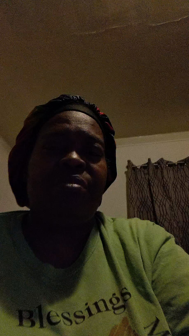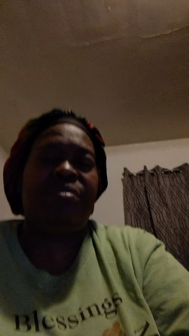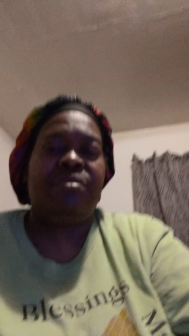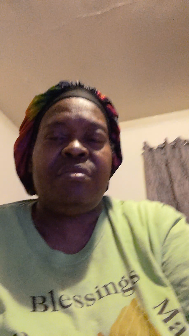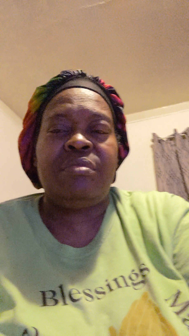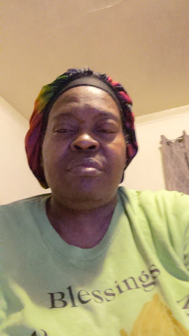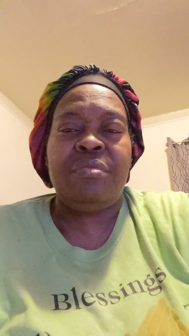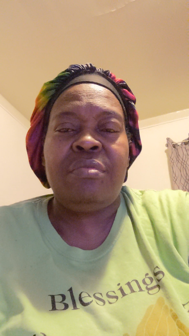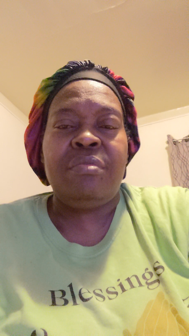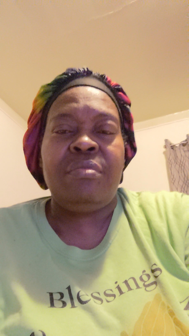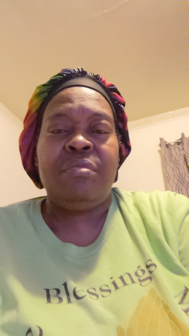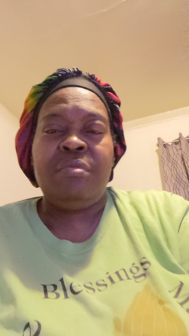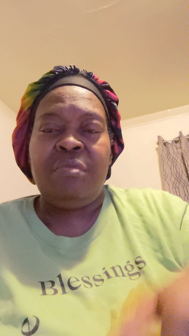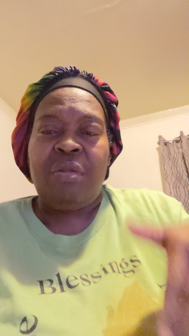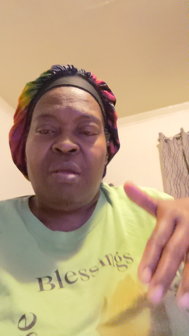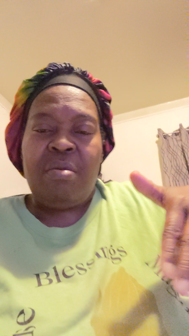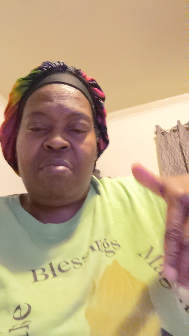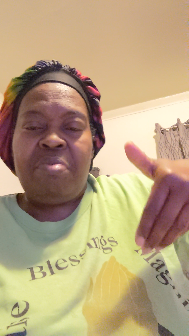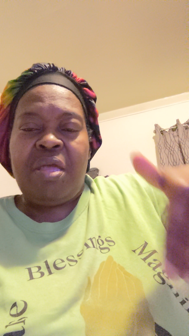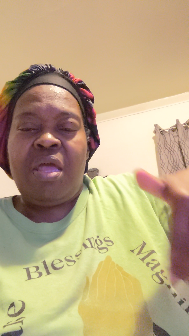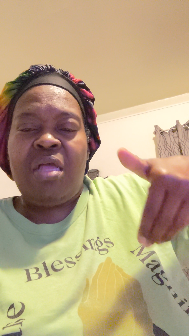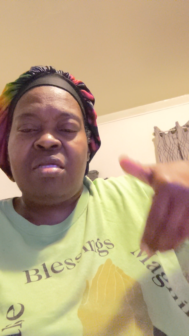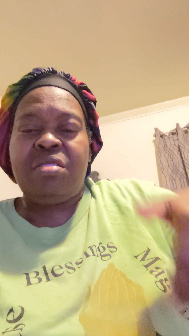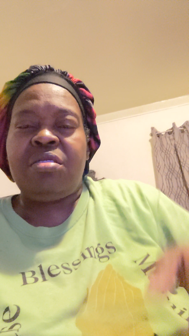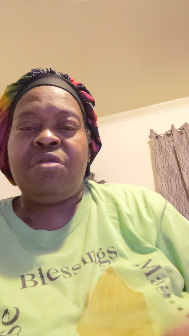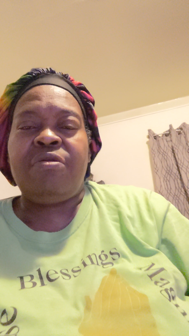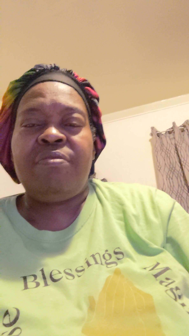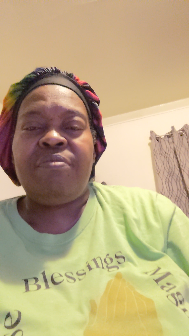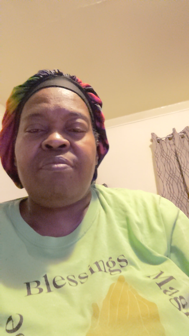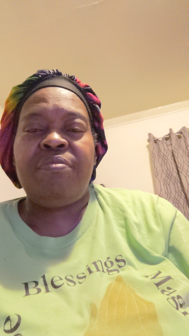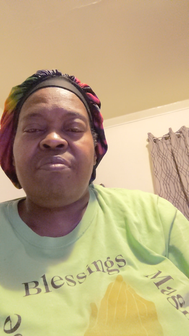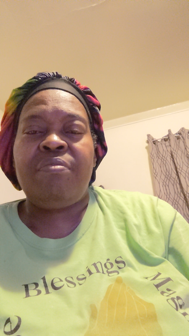pants